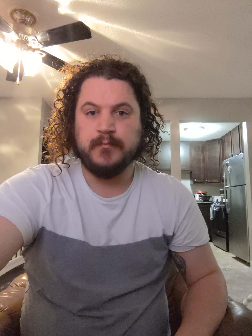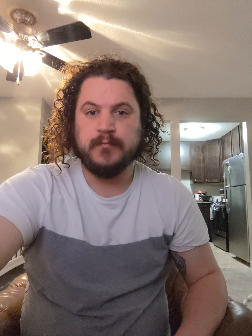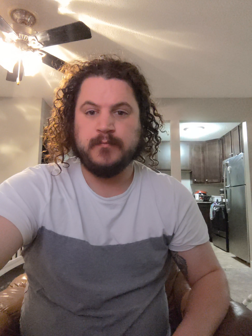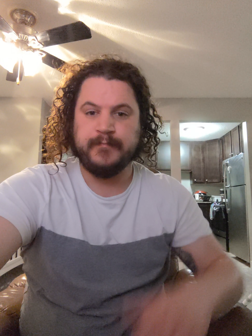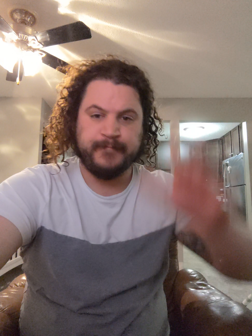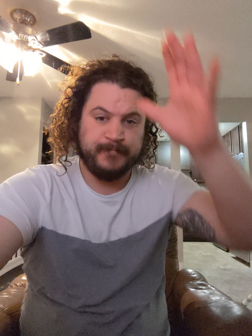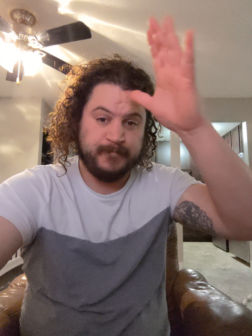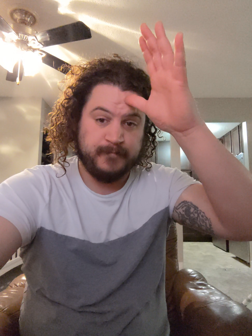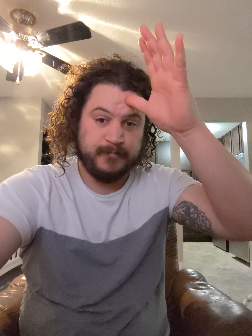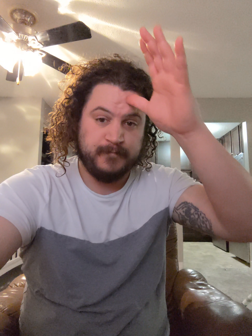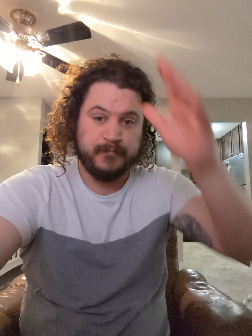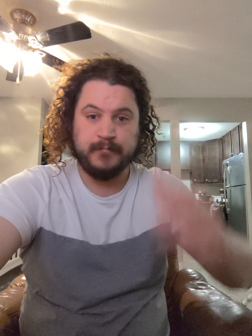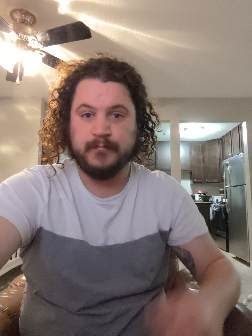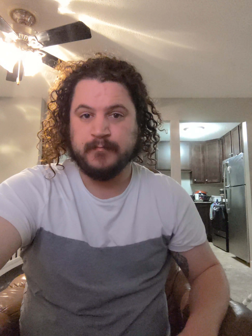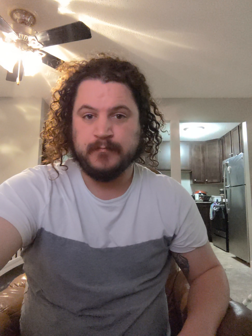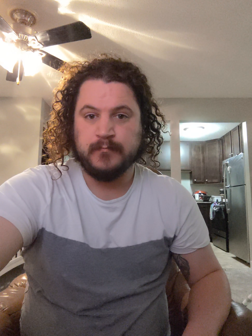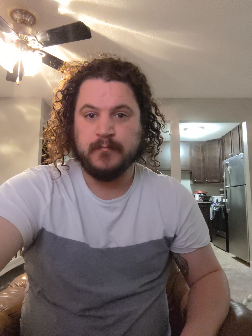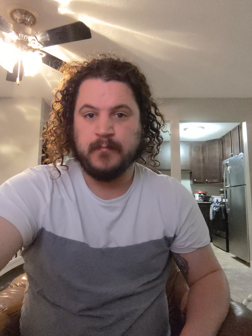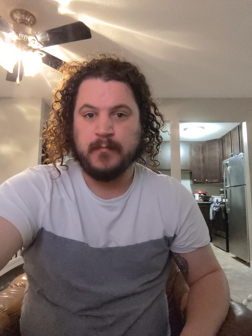dad